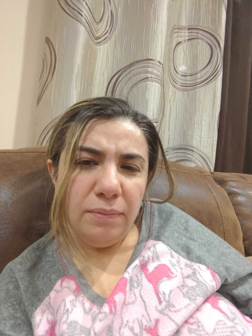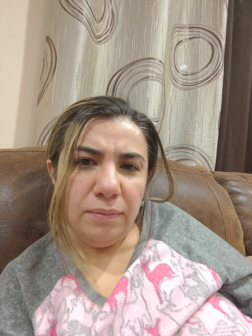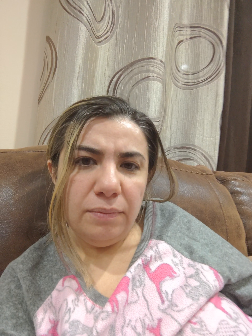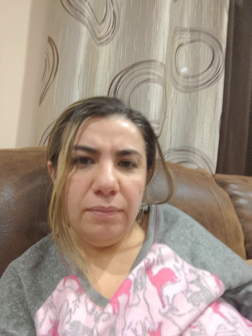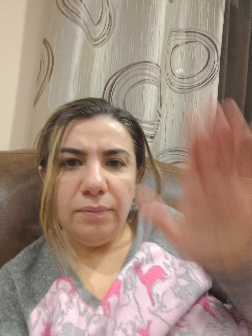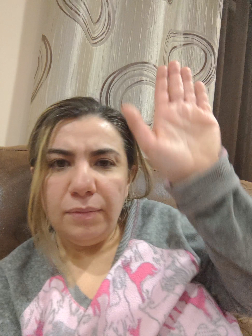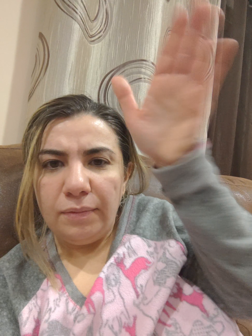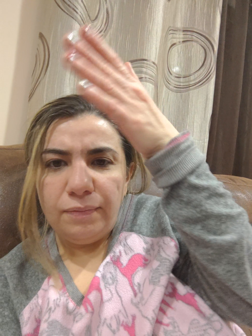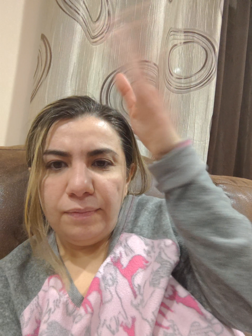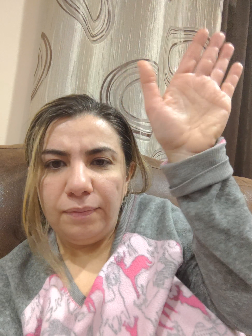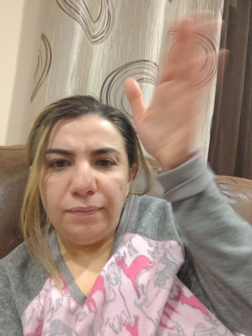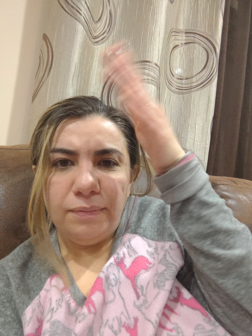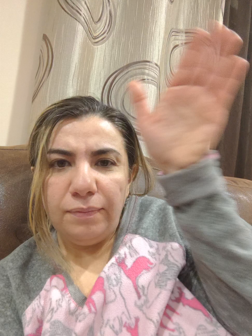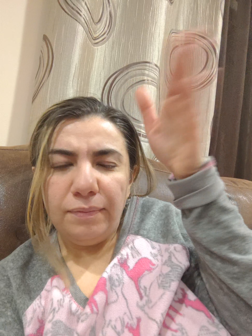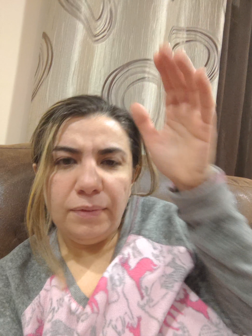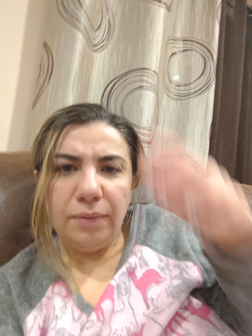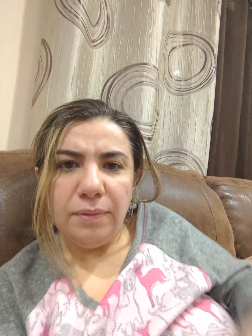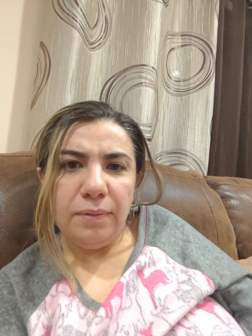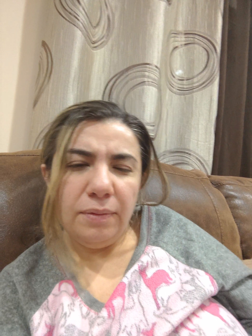flag